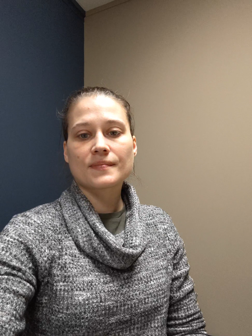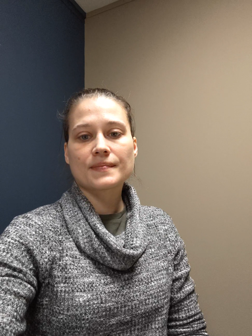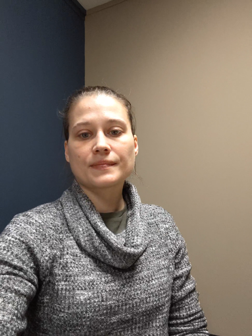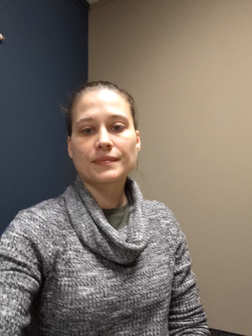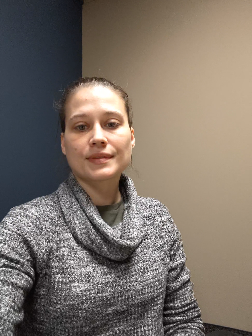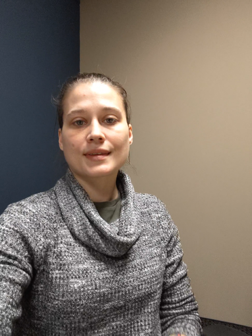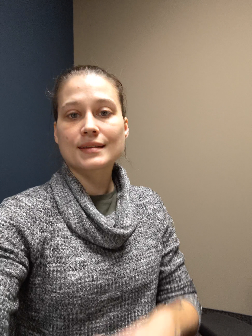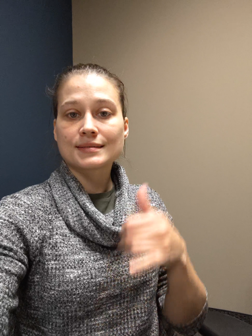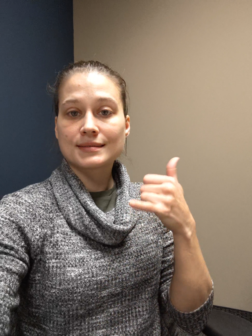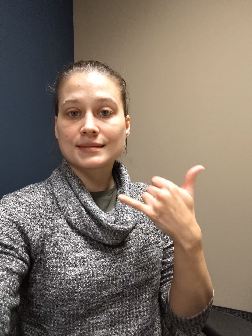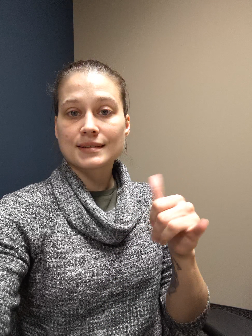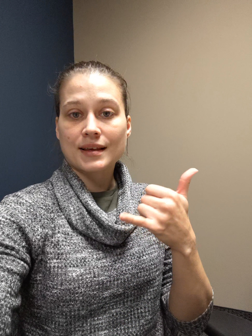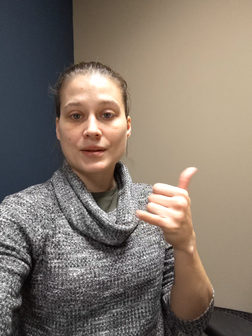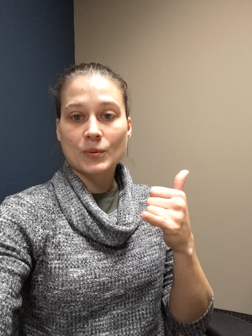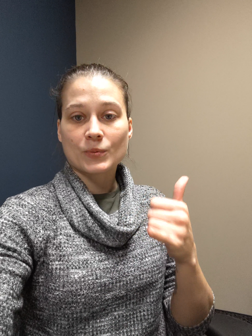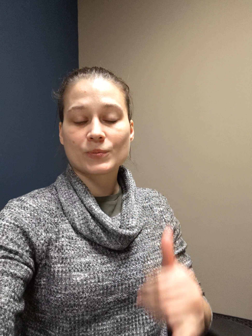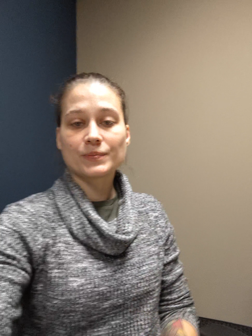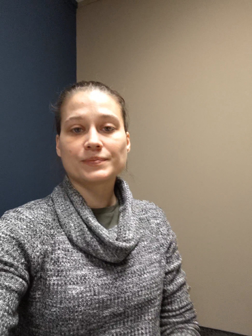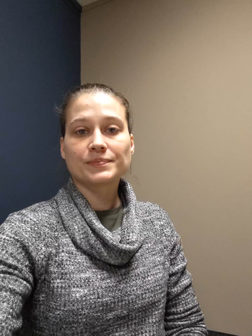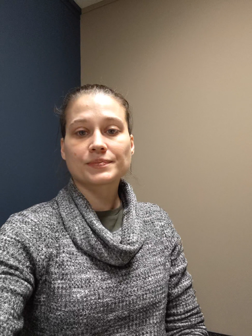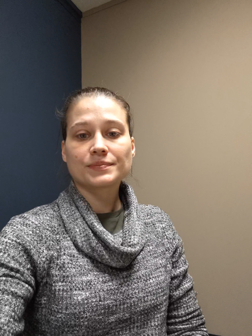yellow